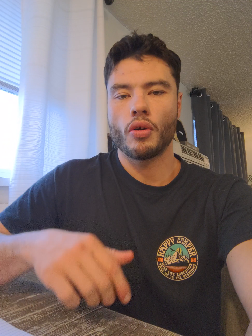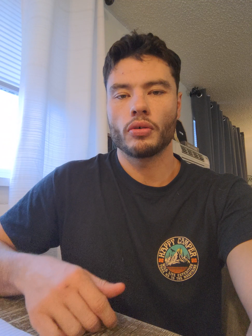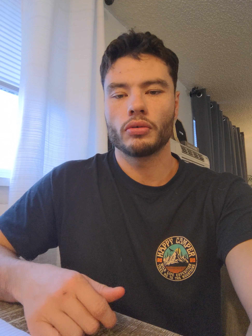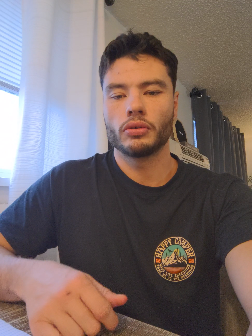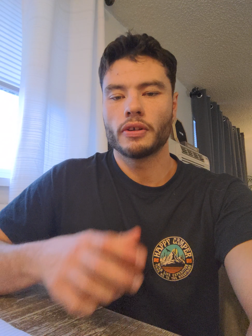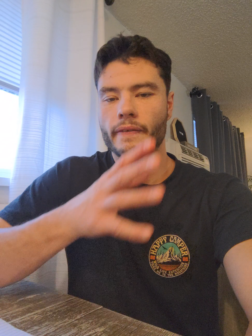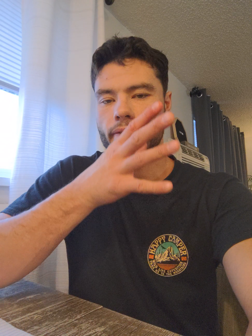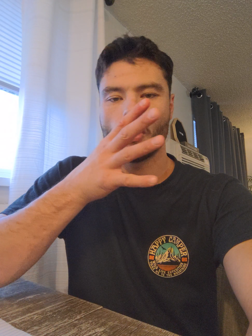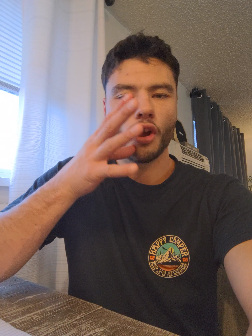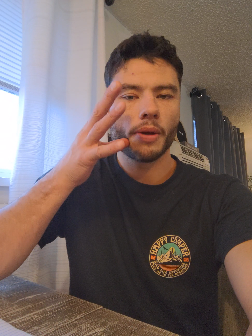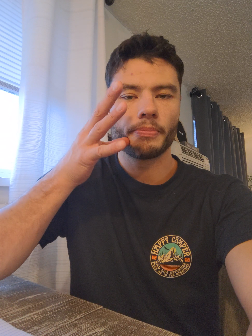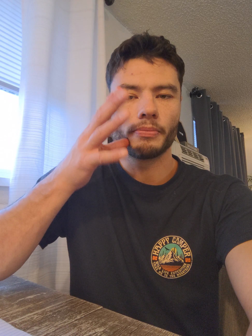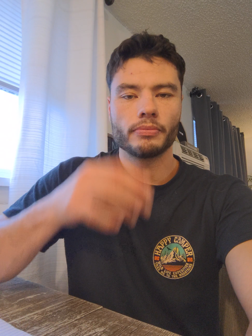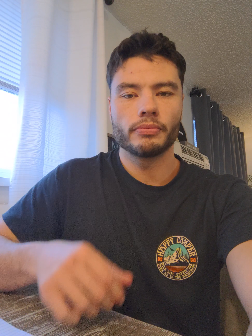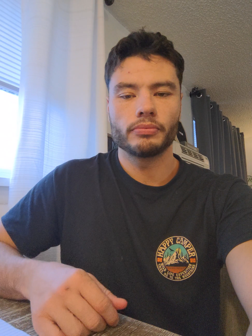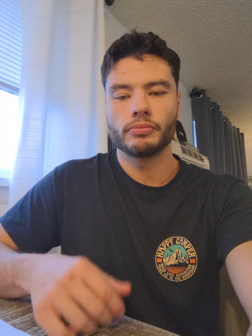farm